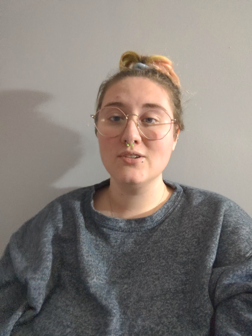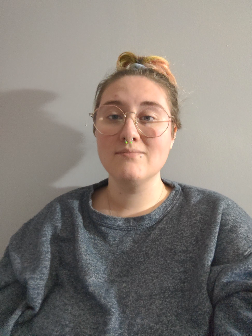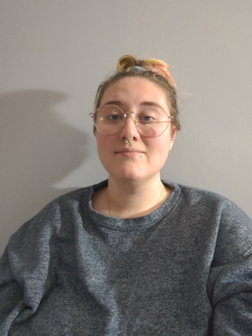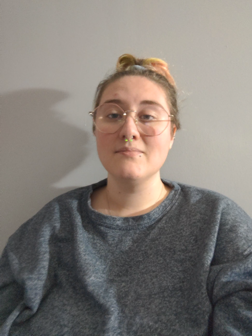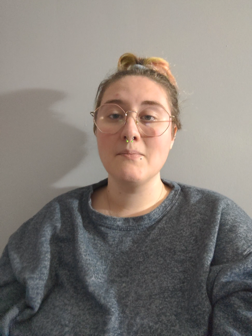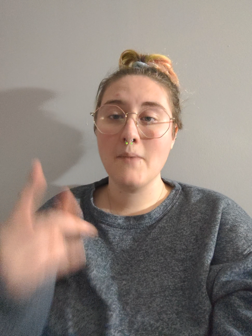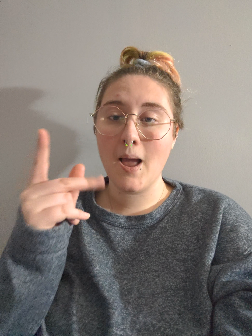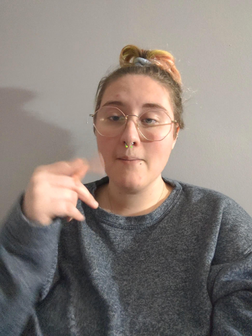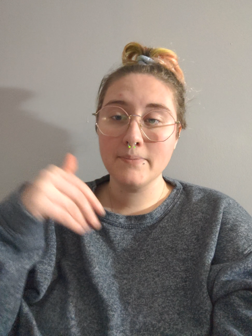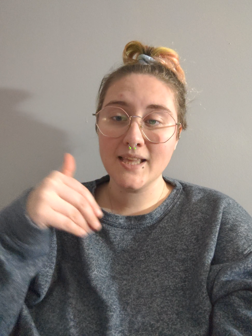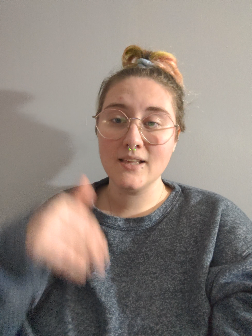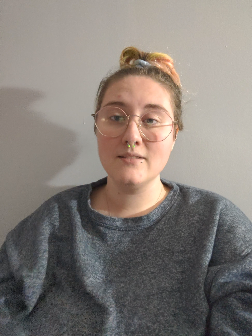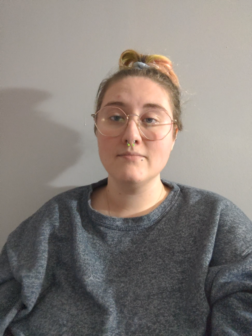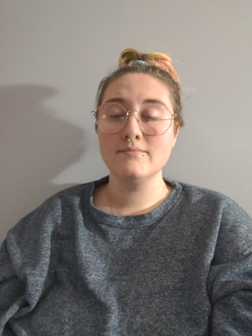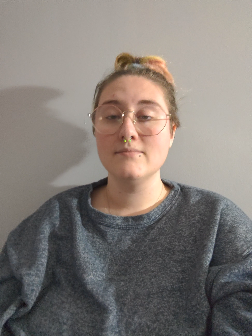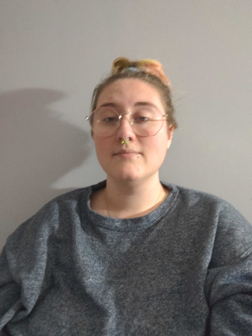puppy